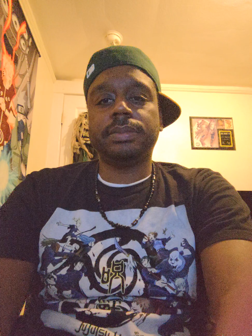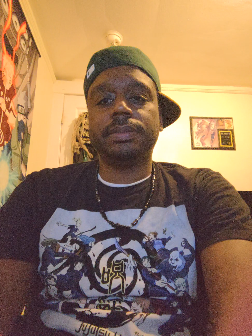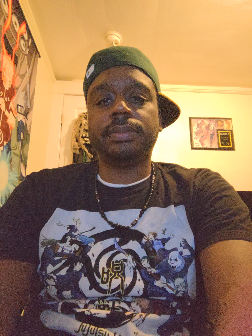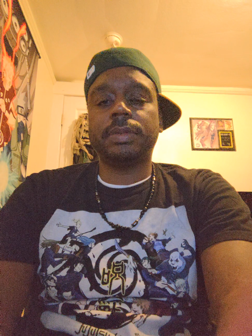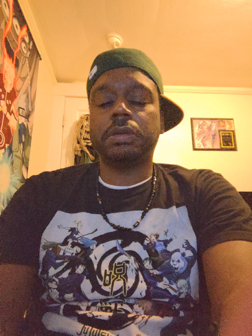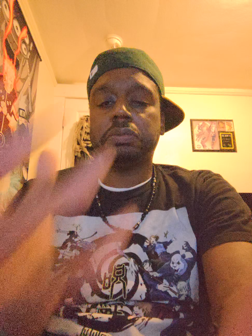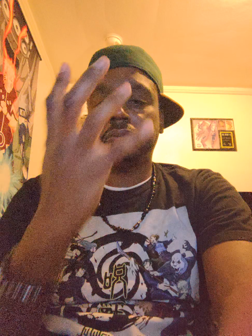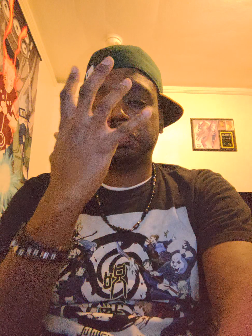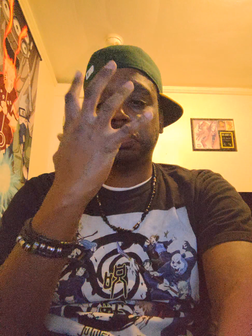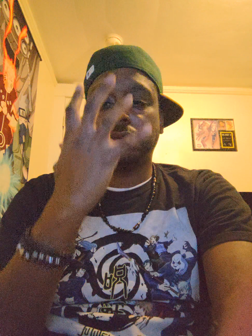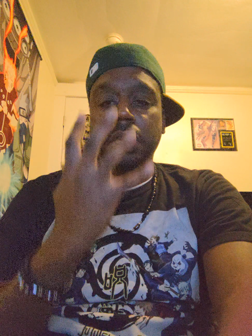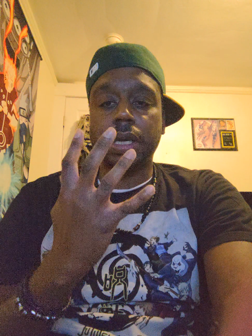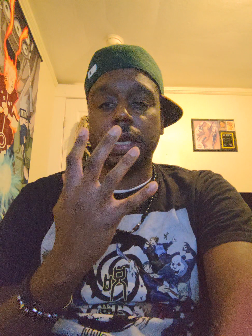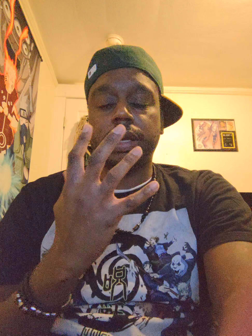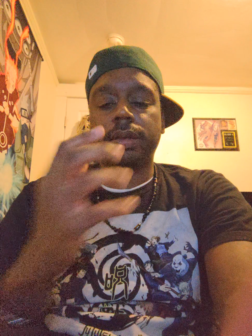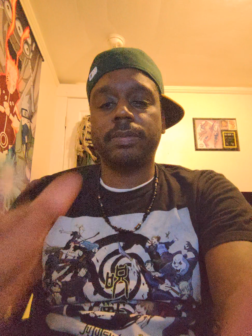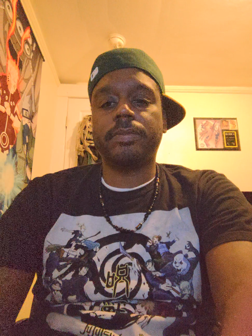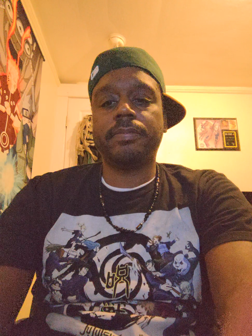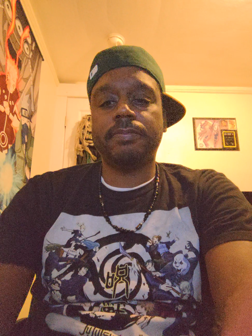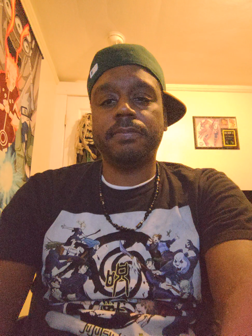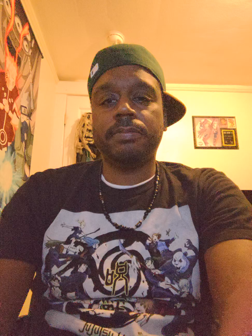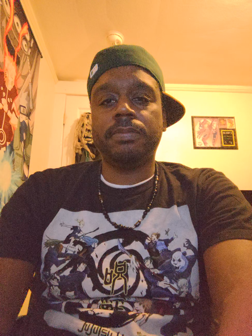sad